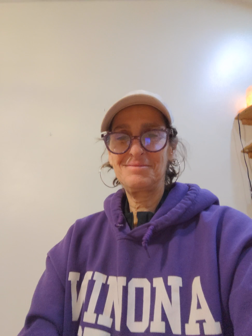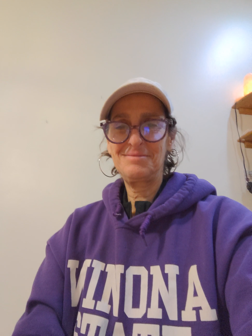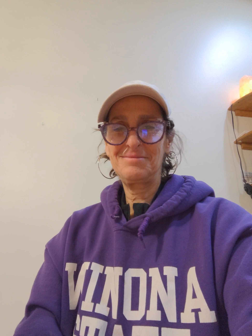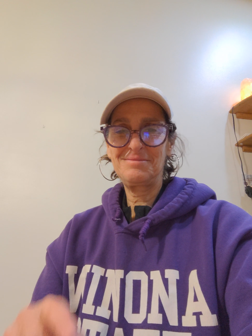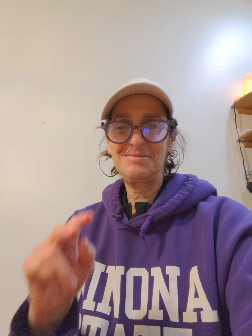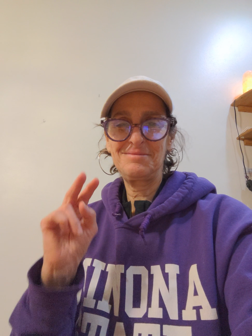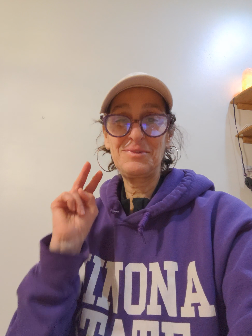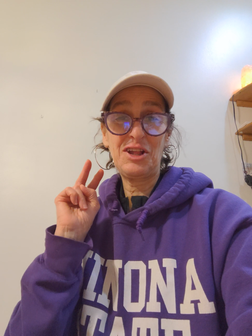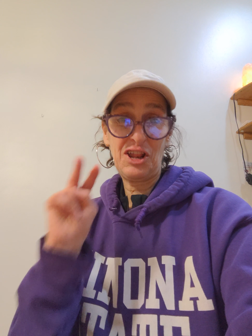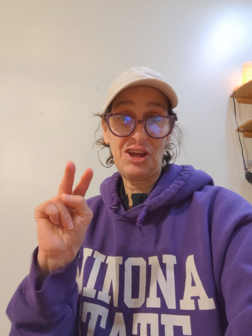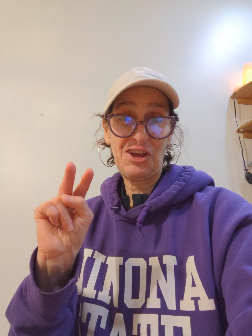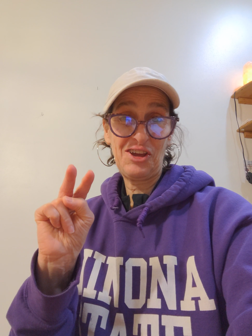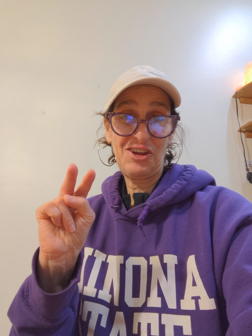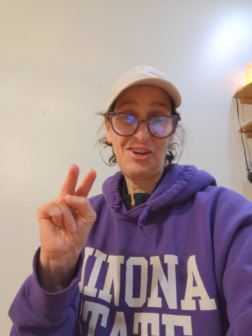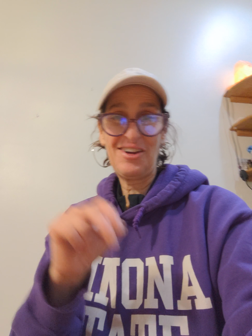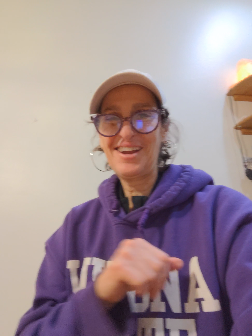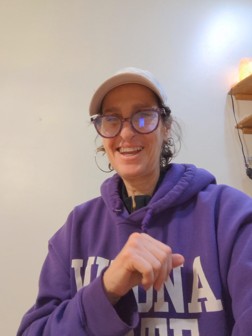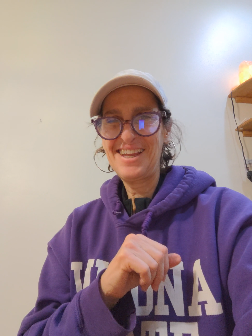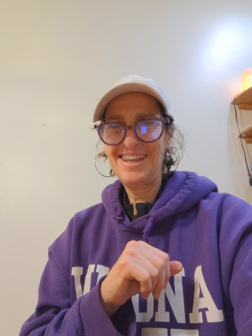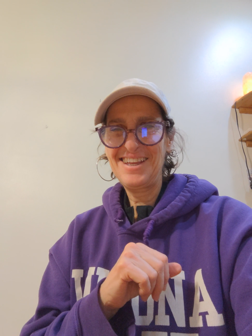look